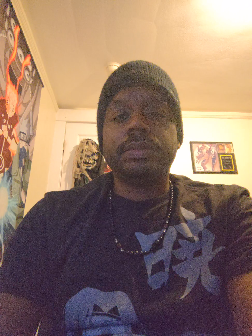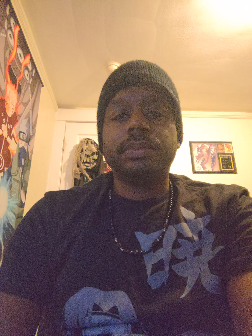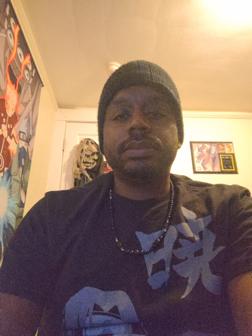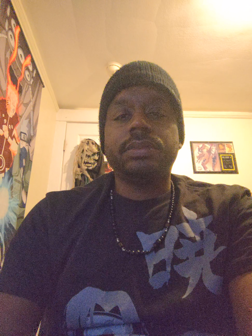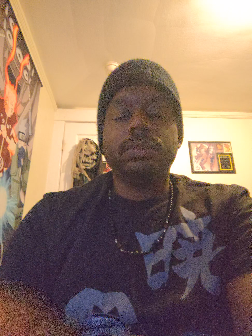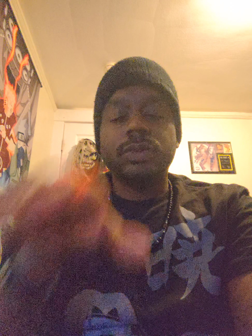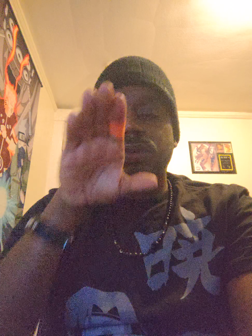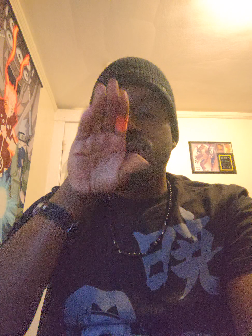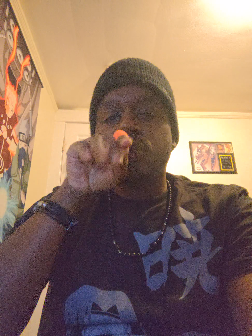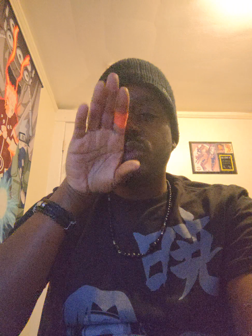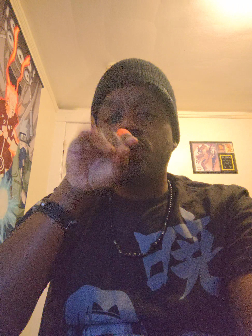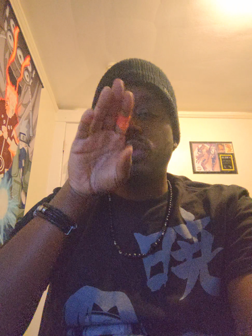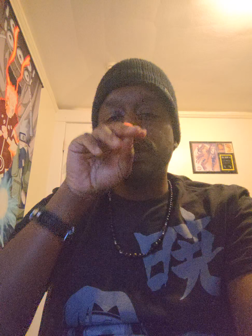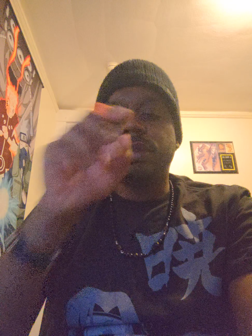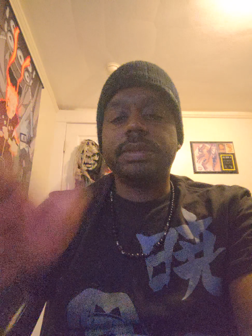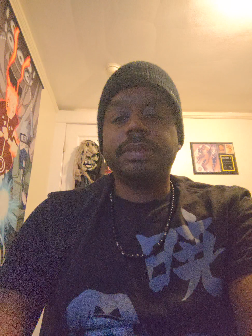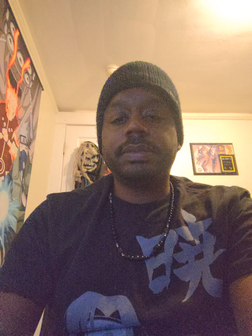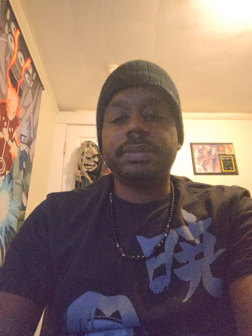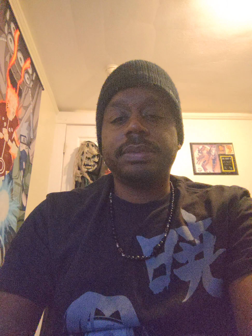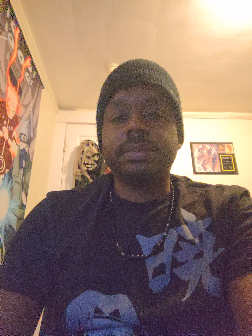goose